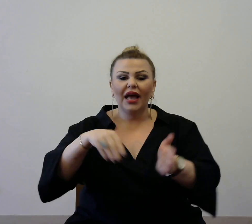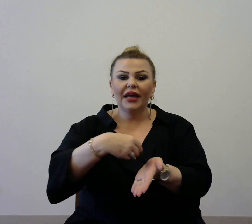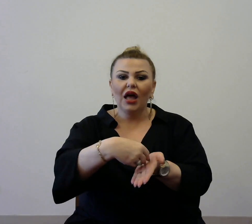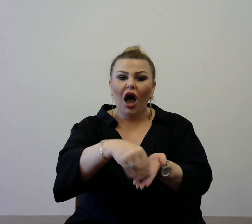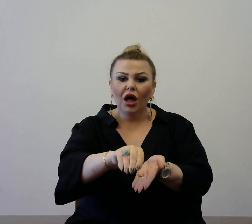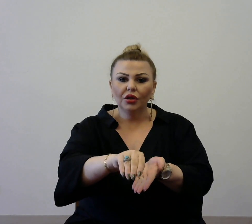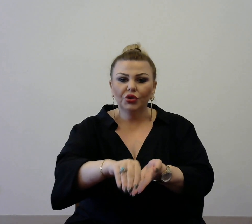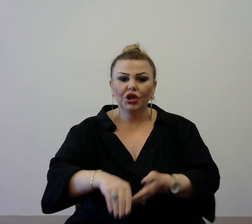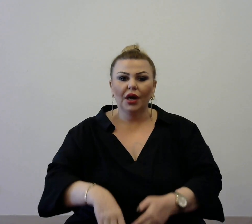almaq